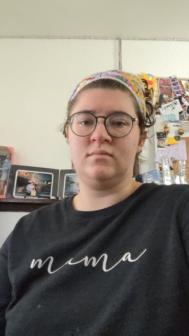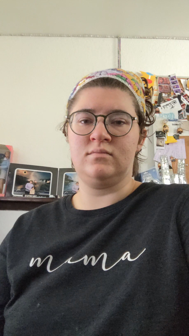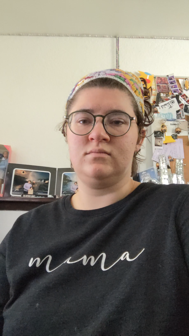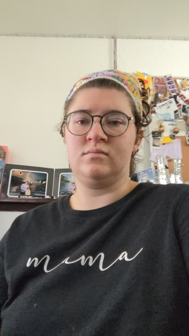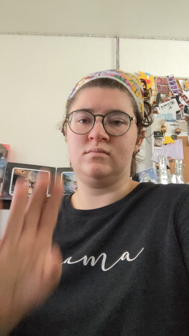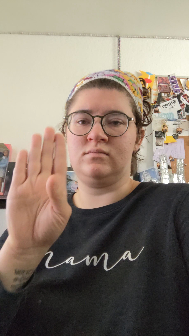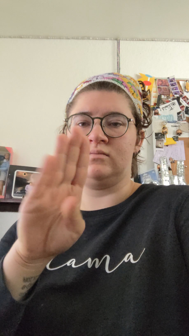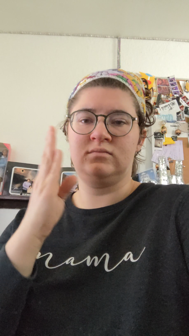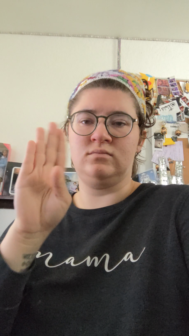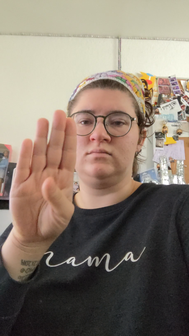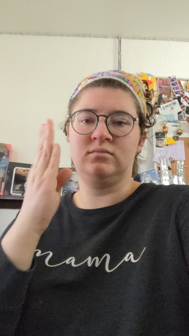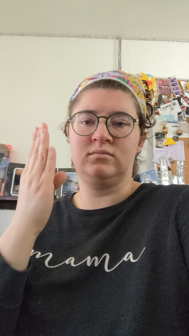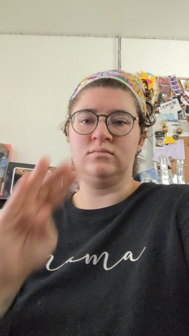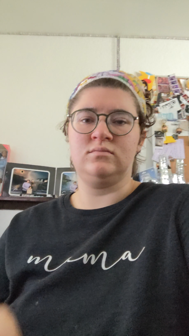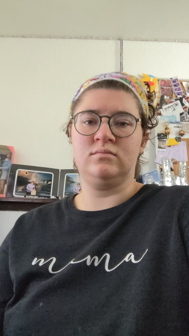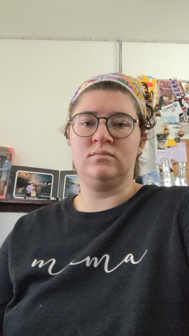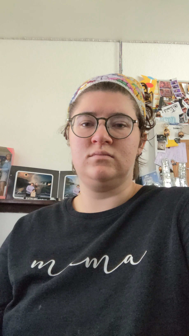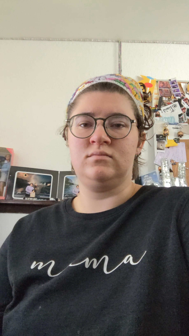door